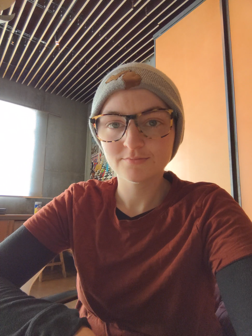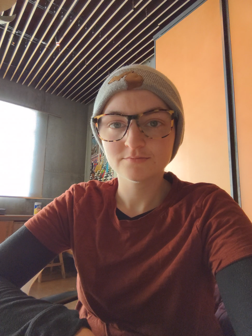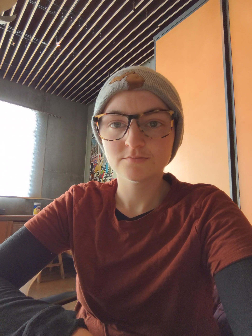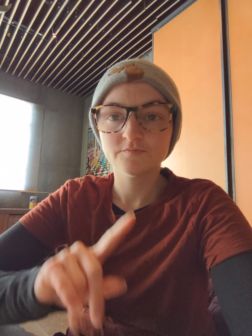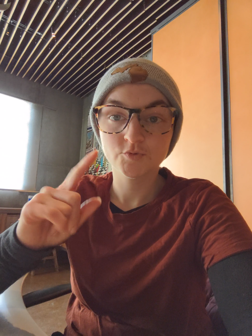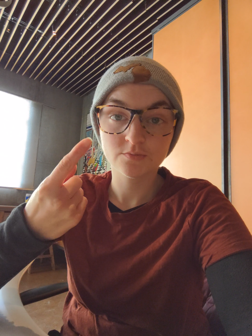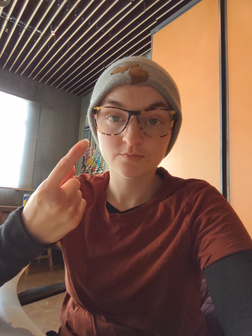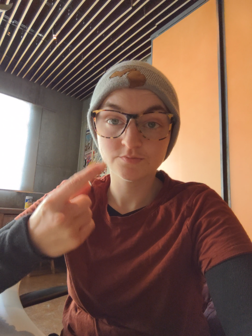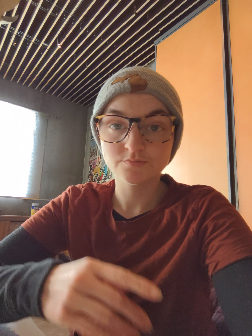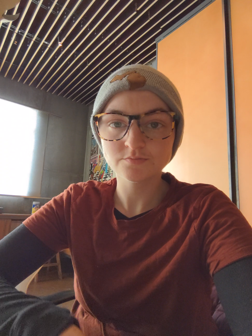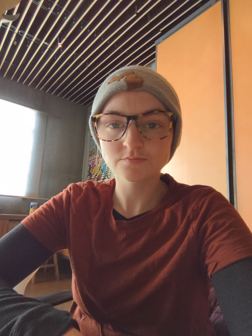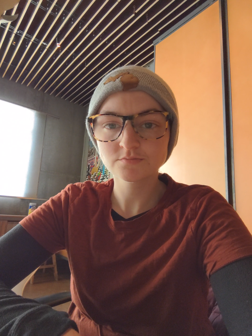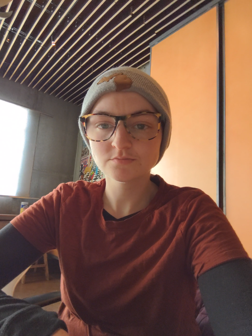first